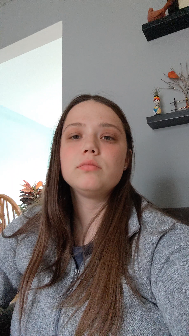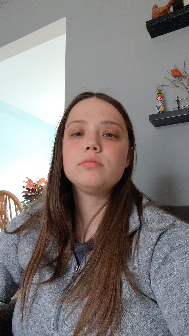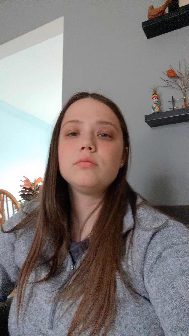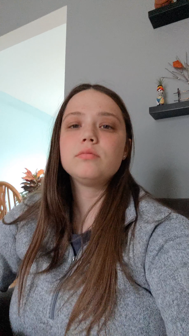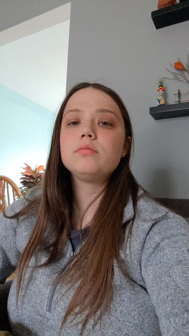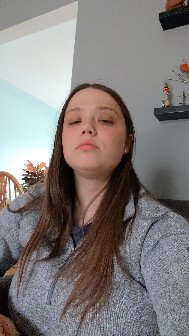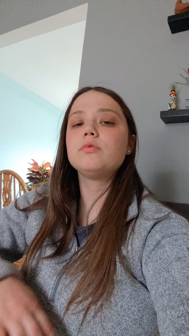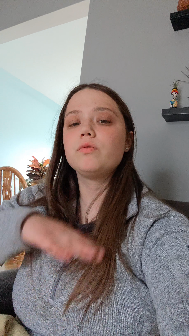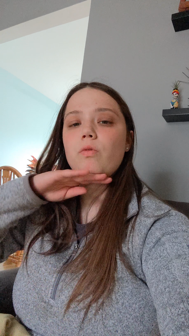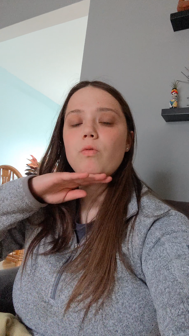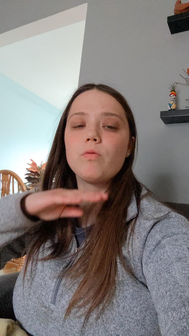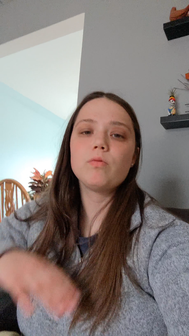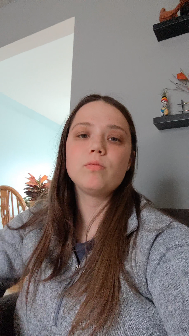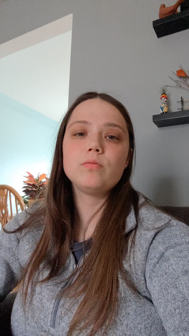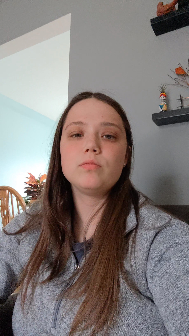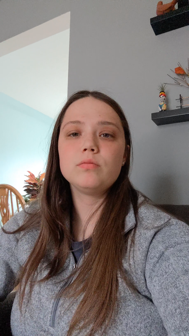full